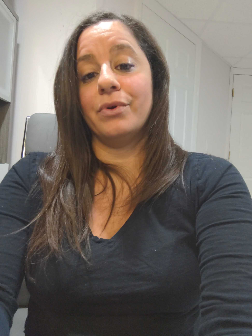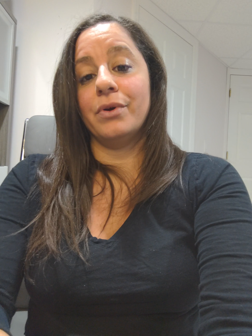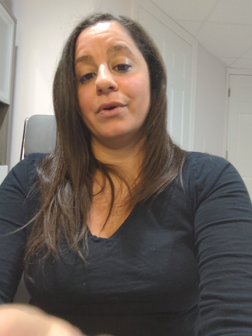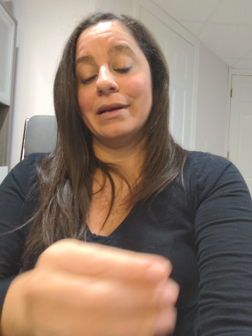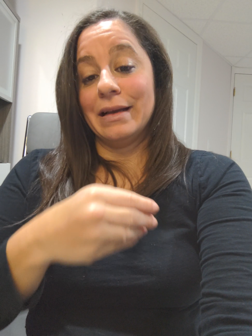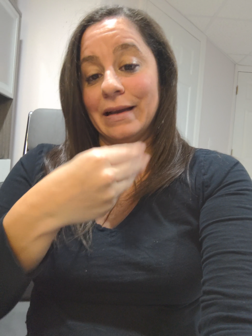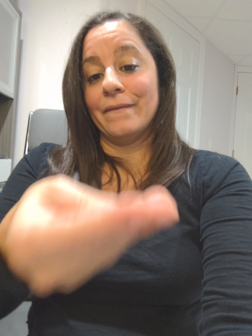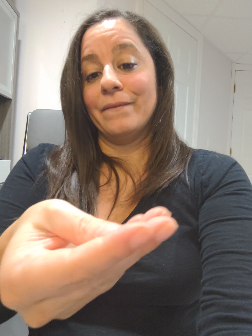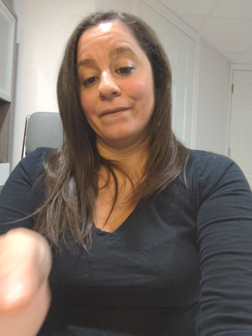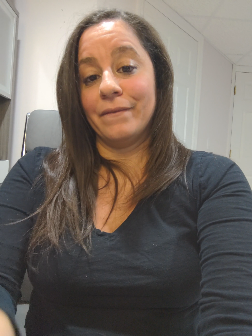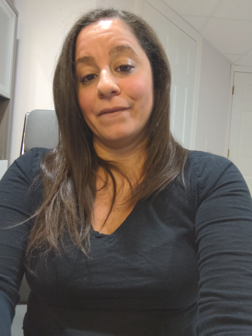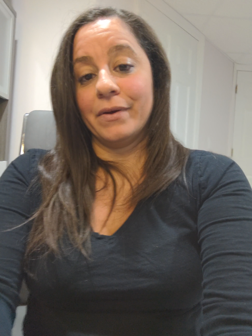give